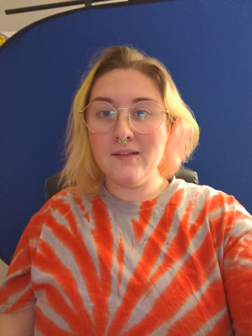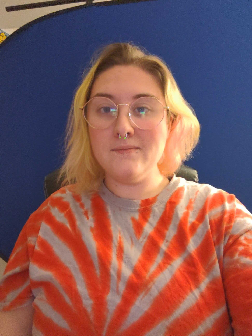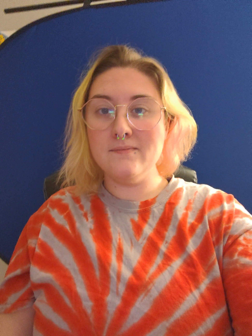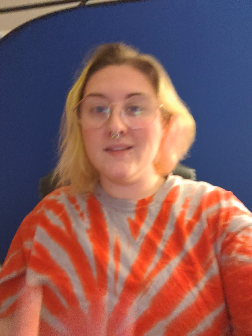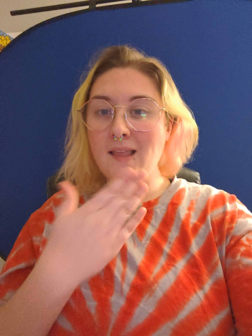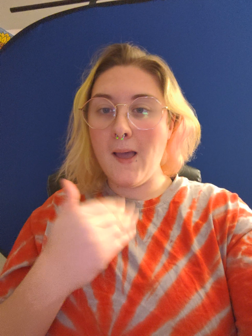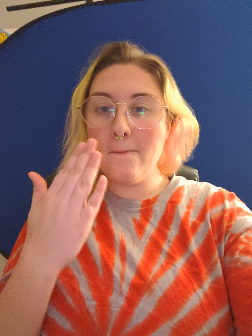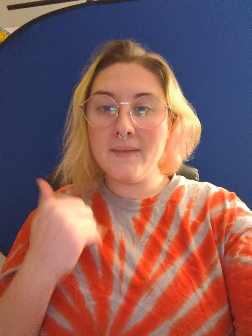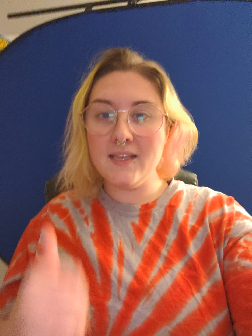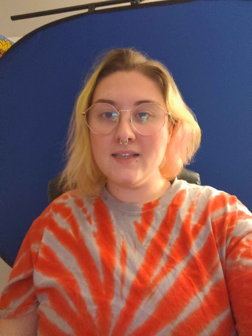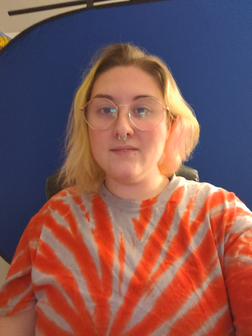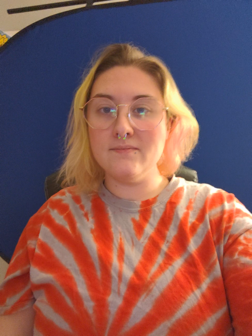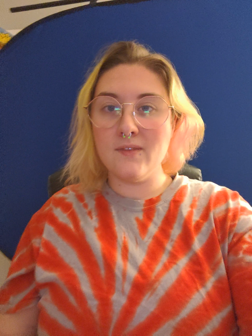napkin